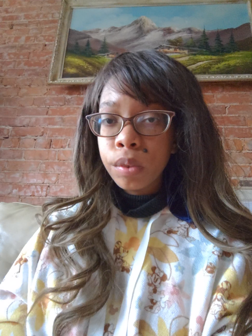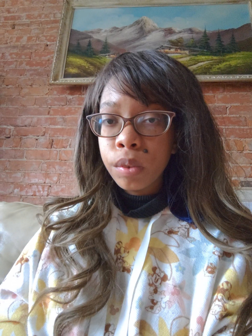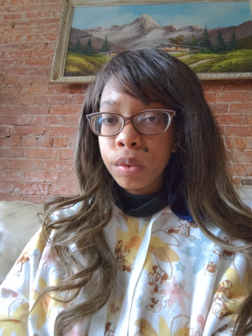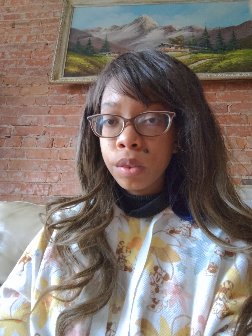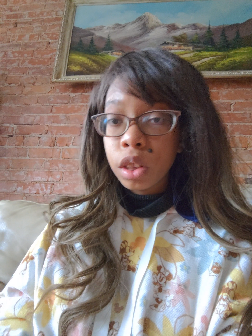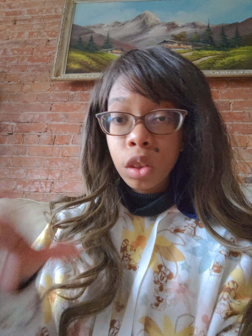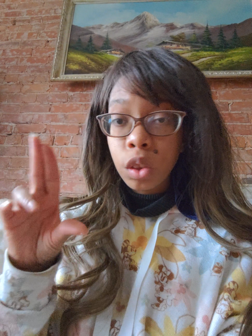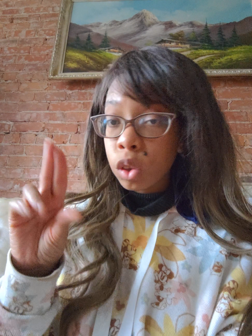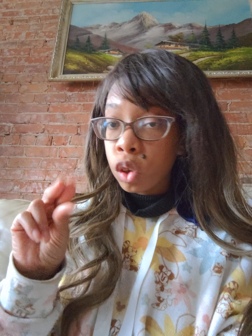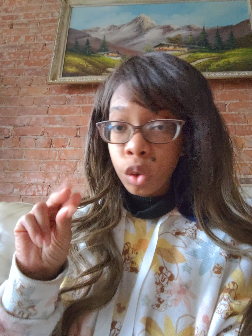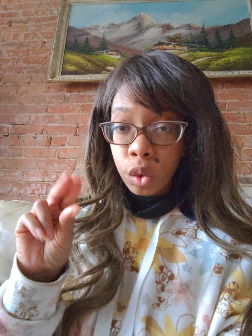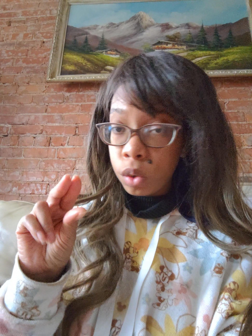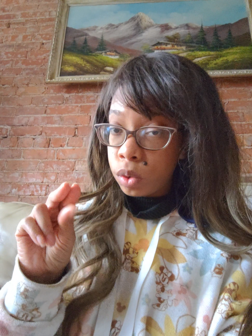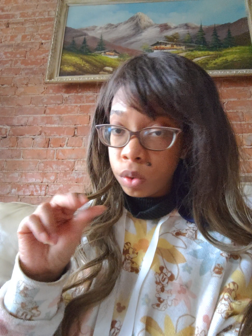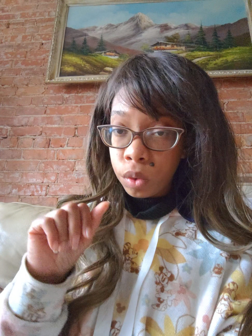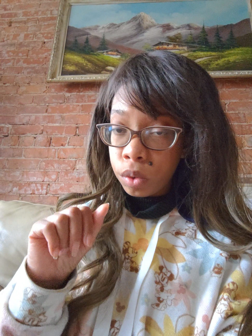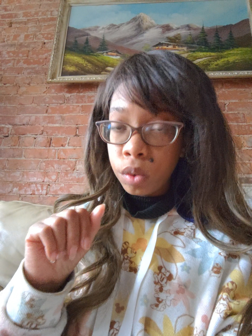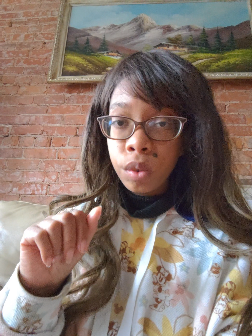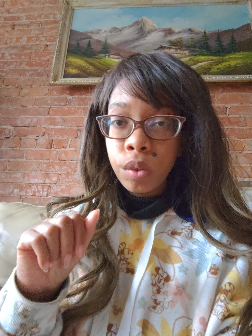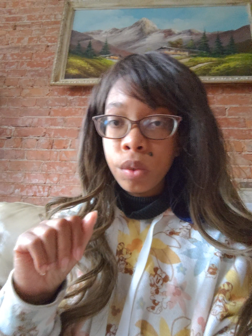no